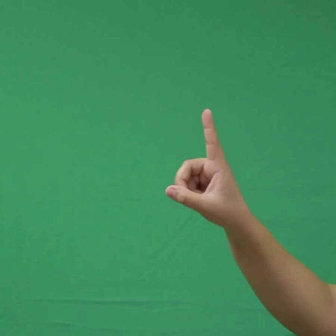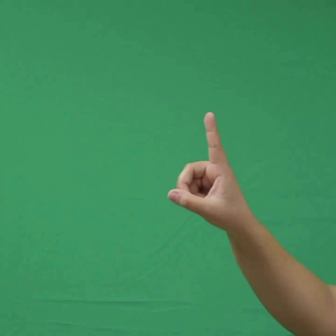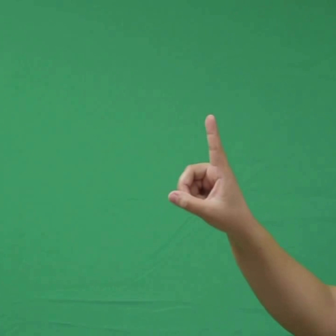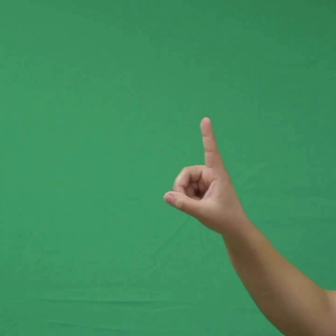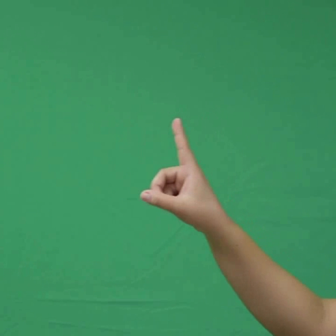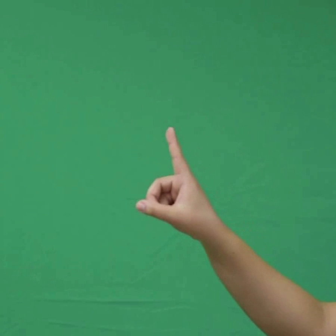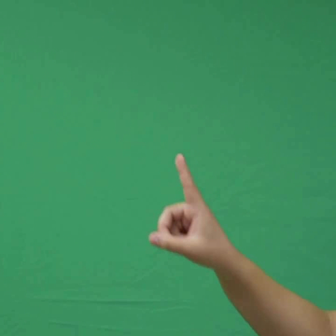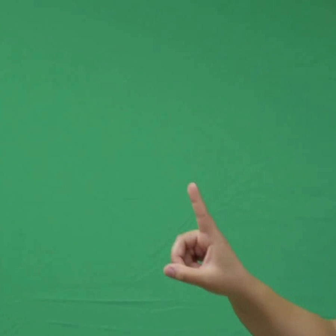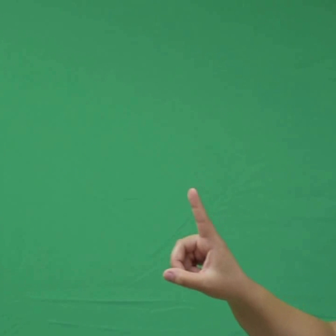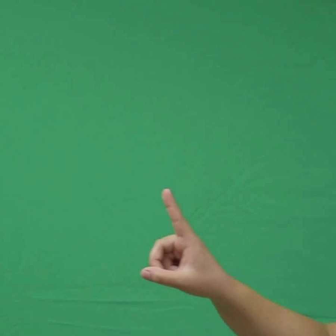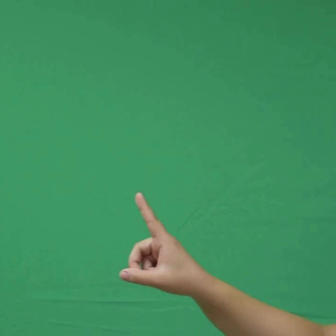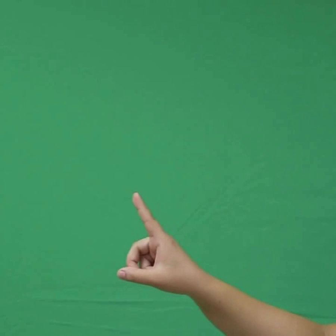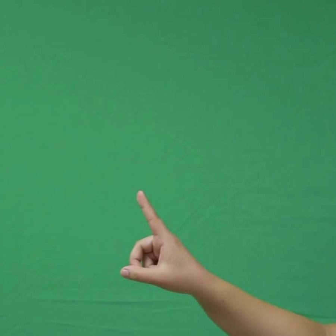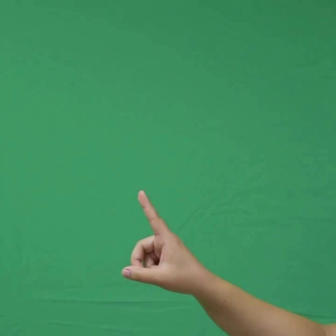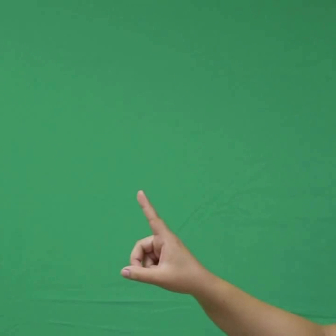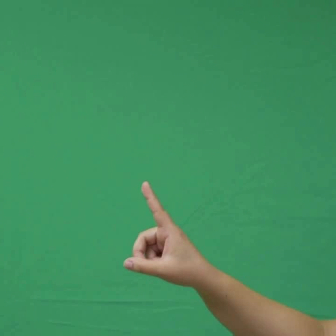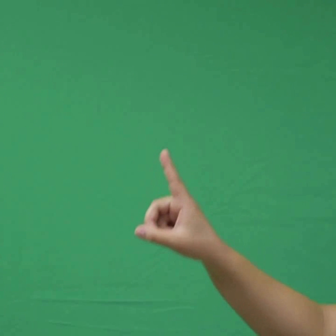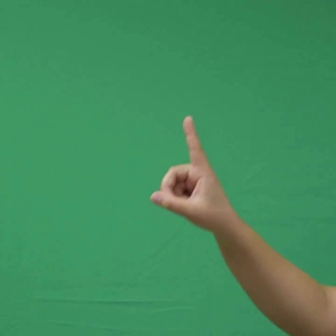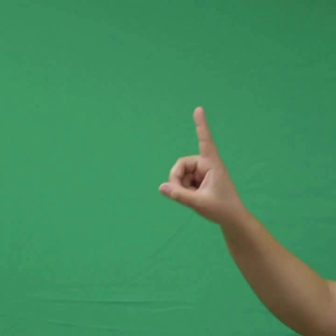Z